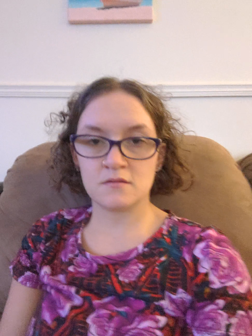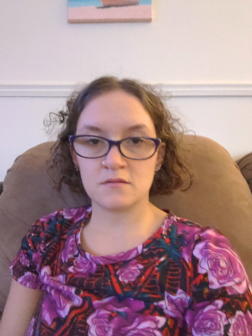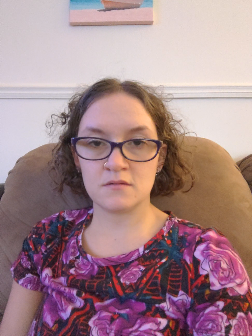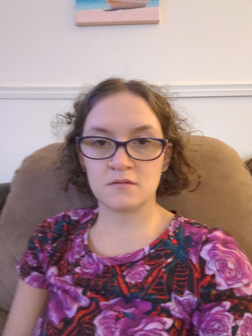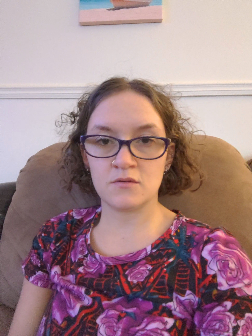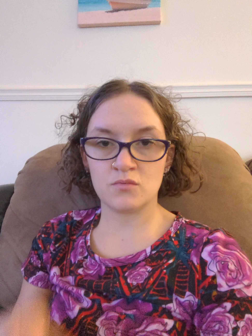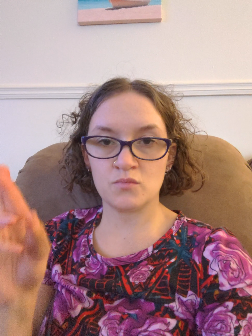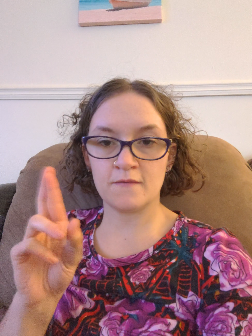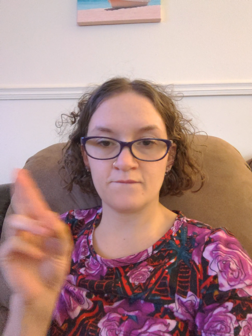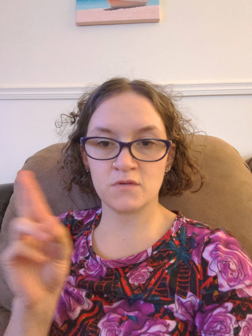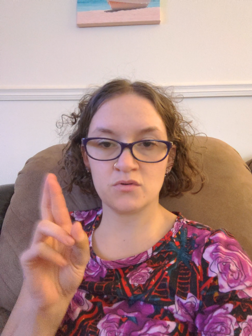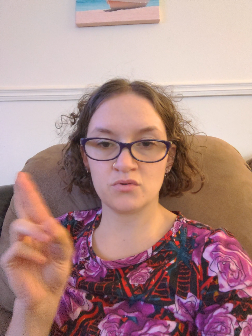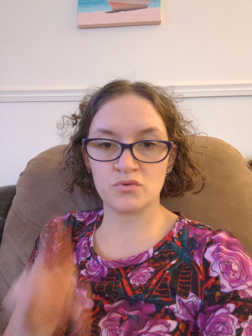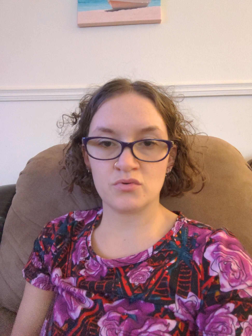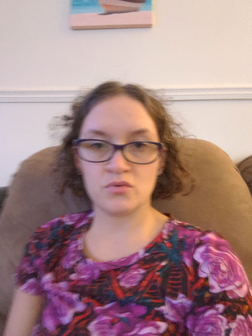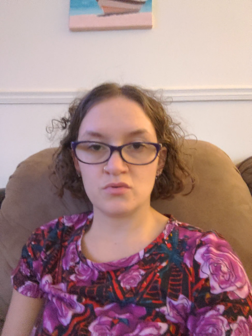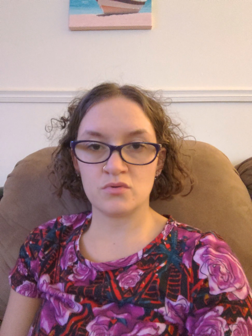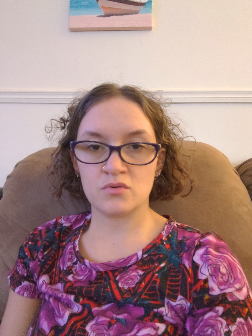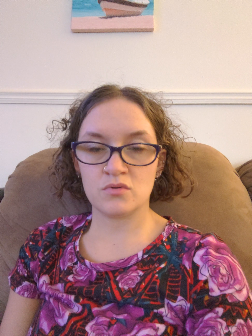refrigerator